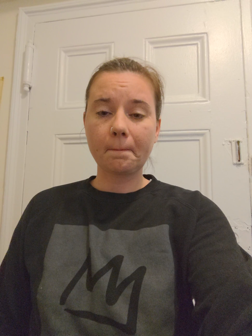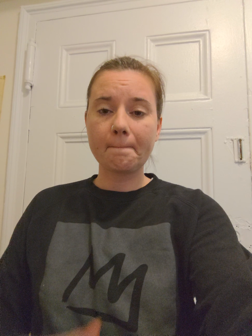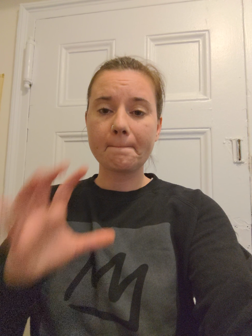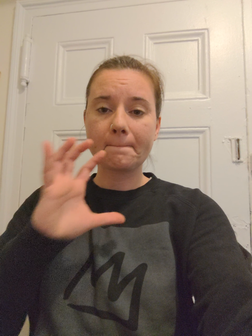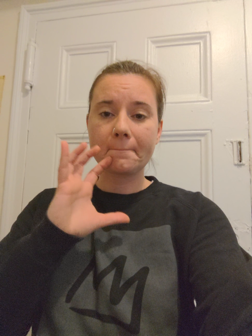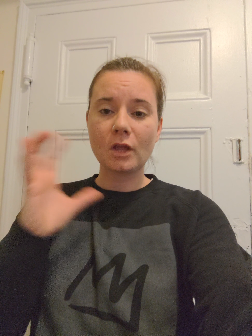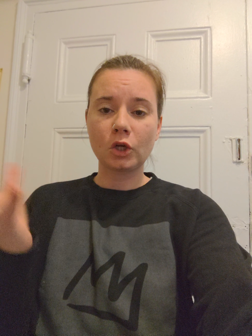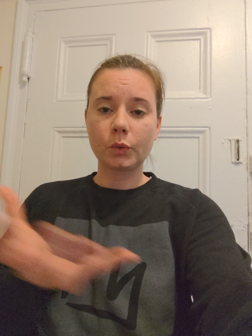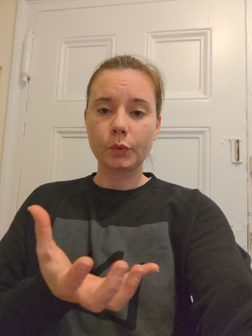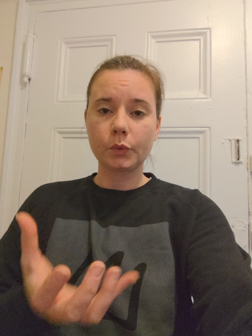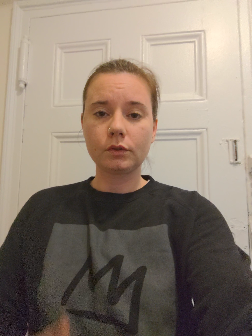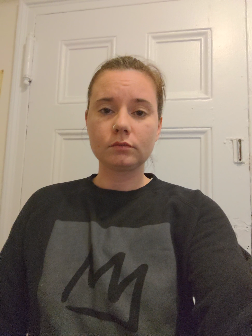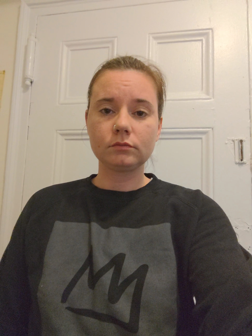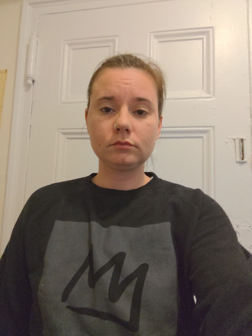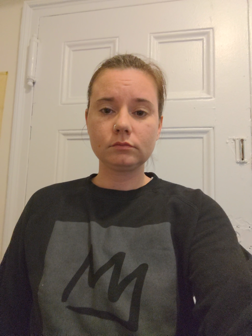balloon